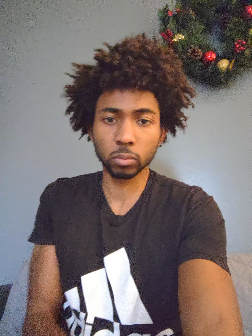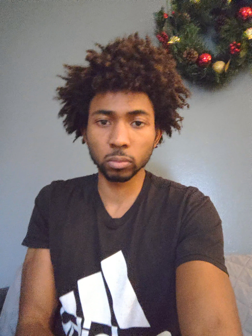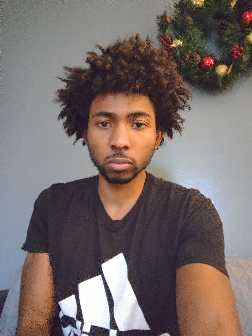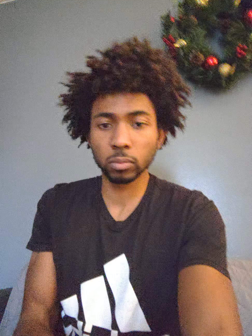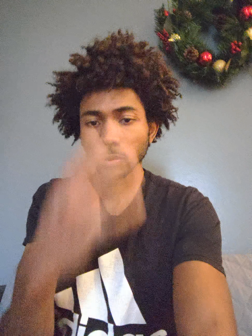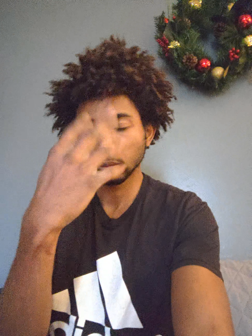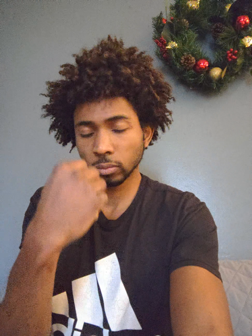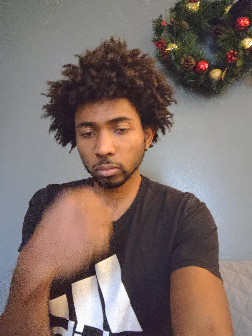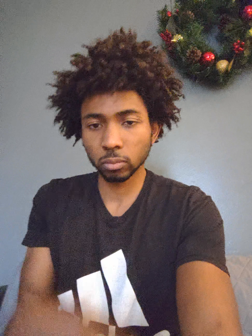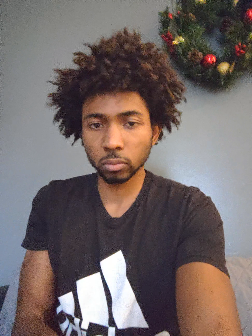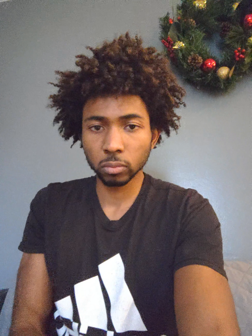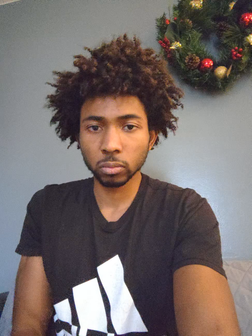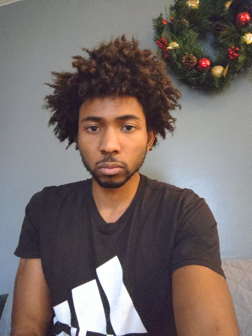sleep